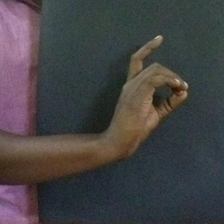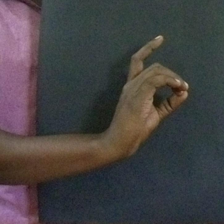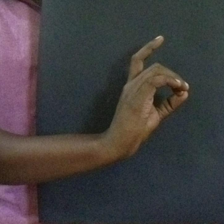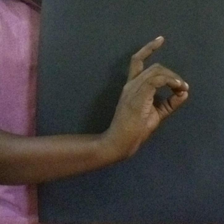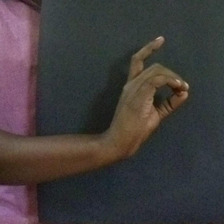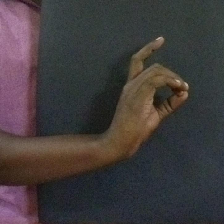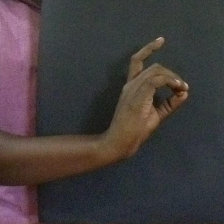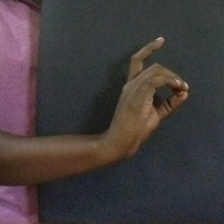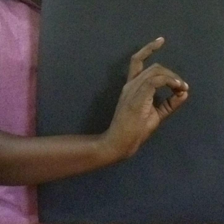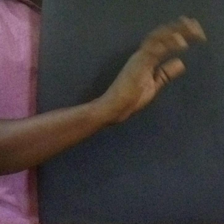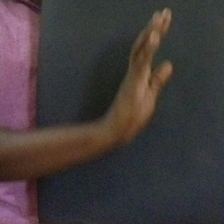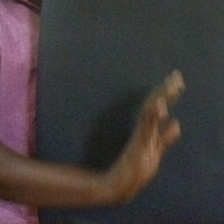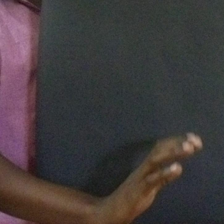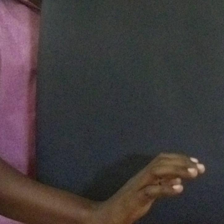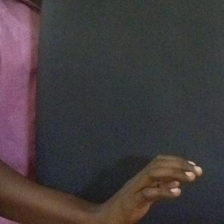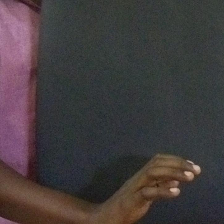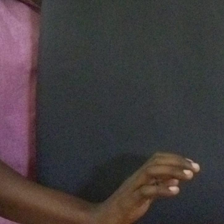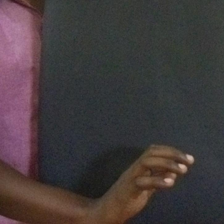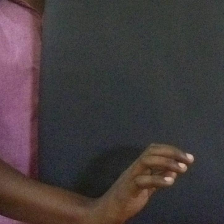hot